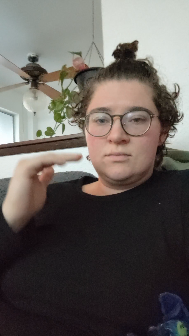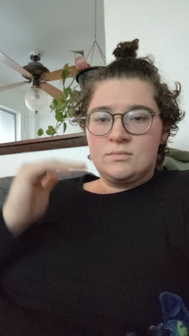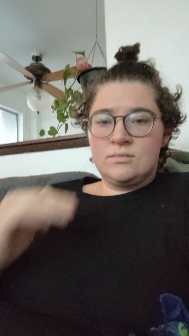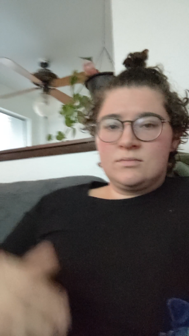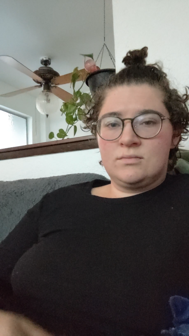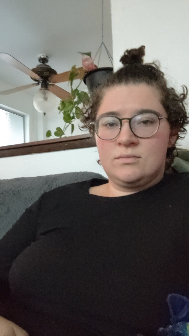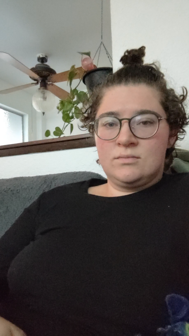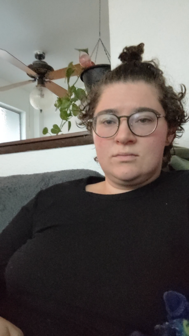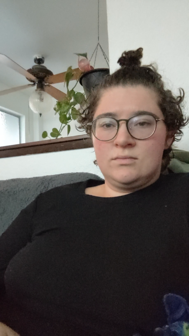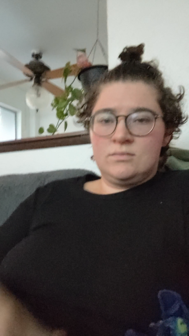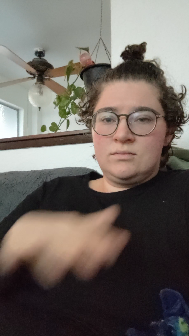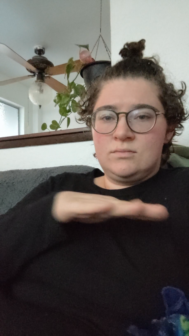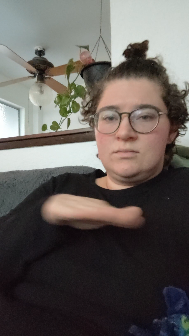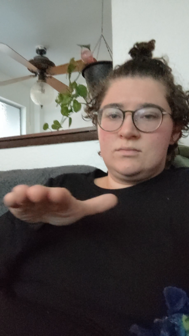nice